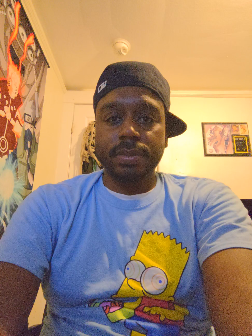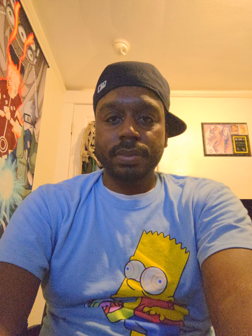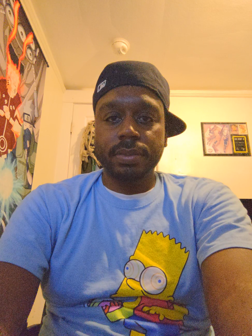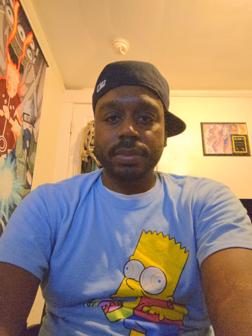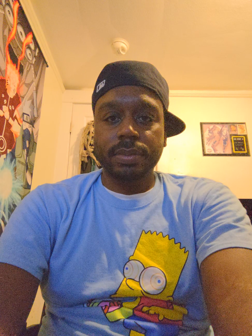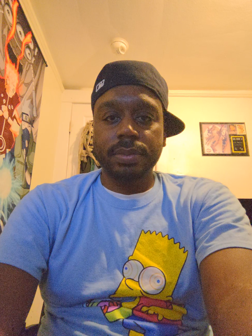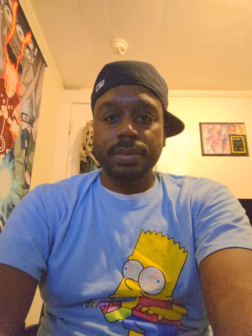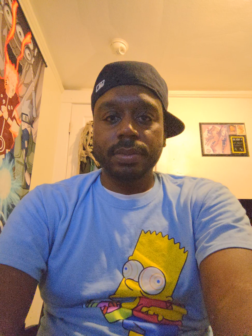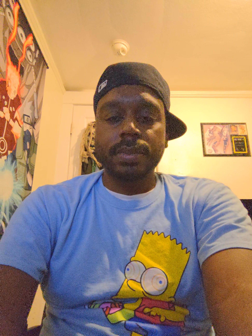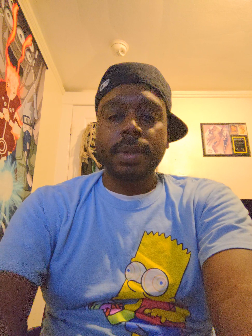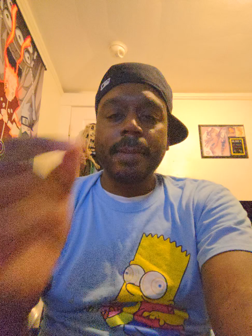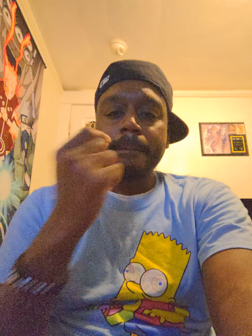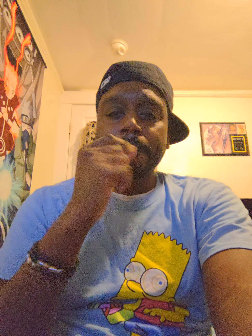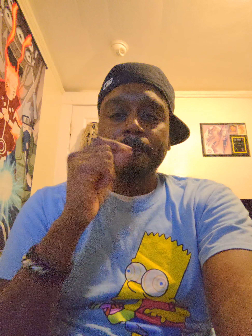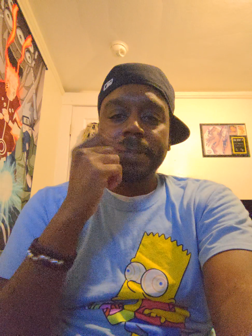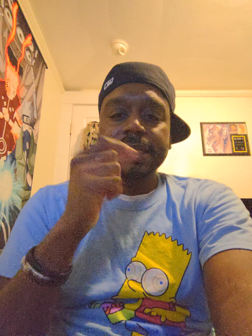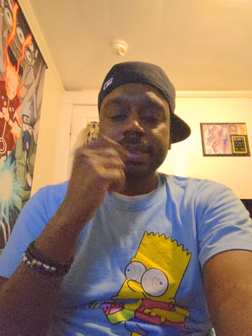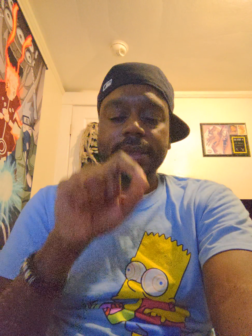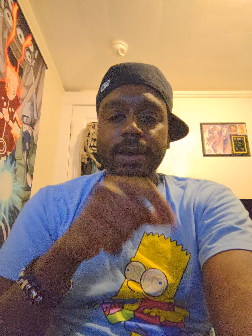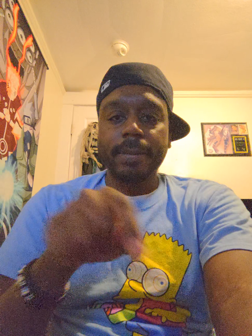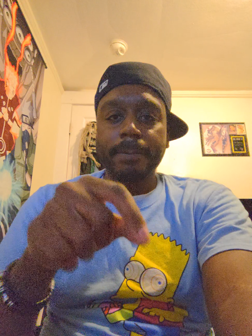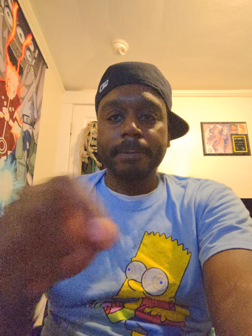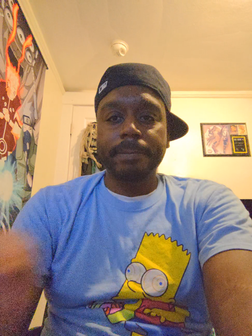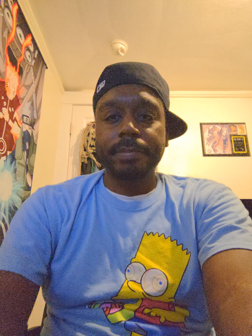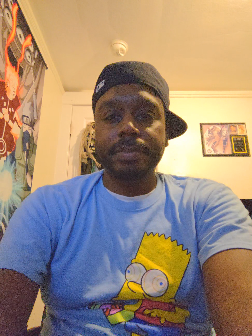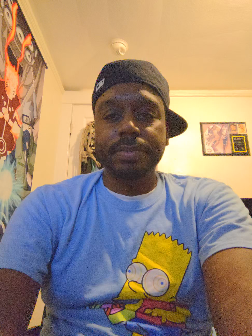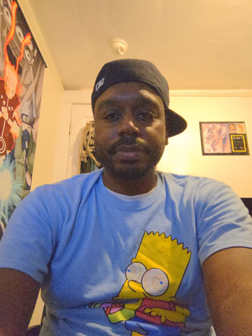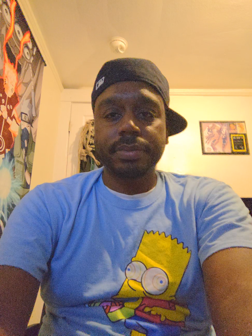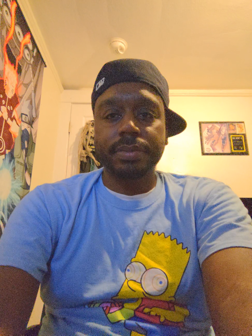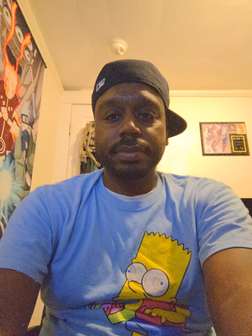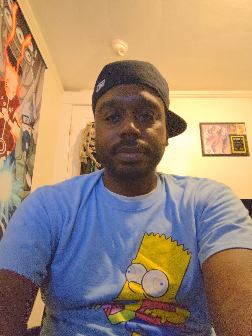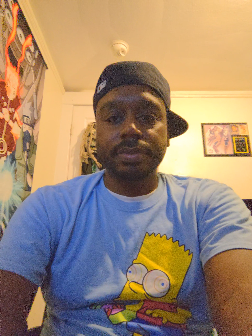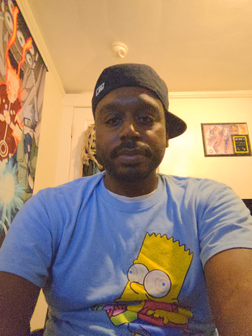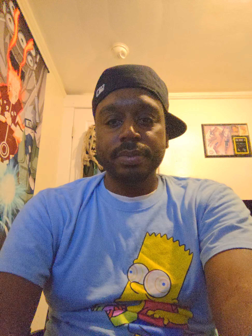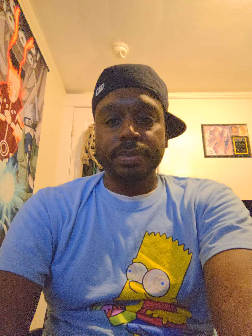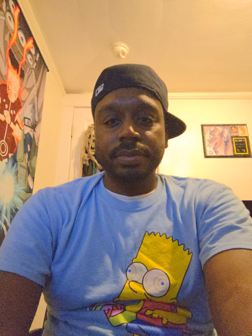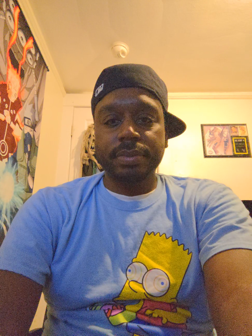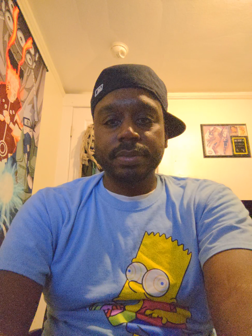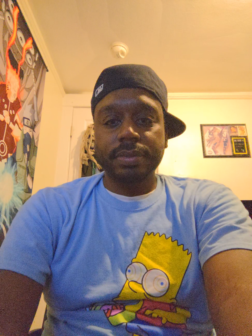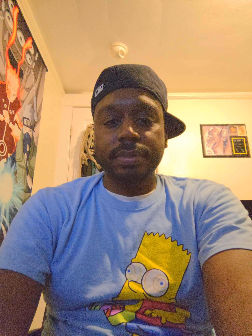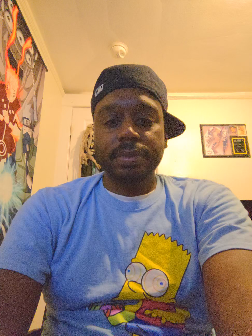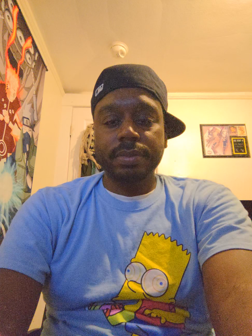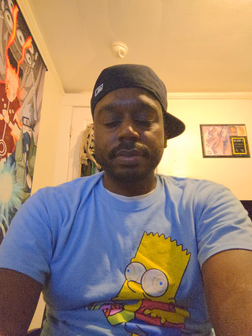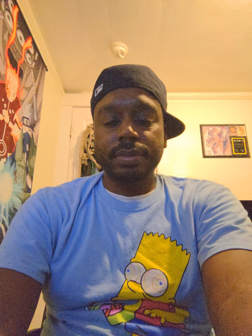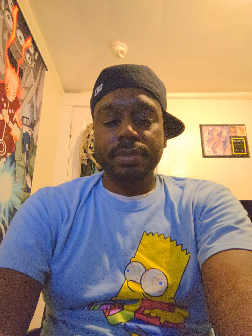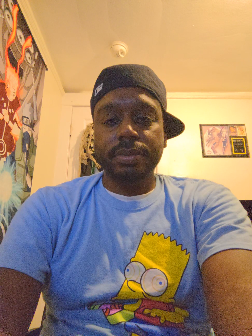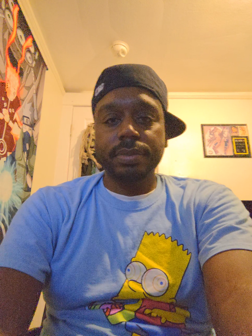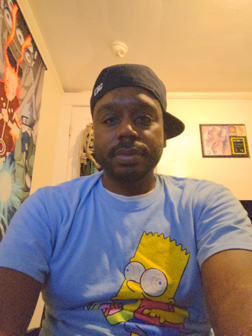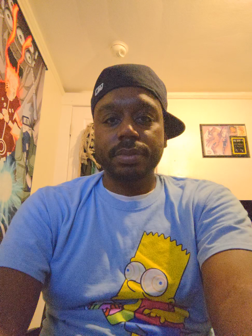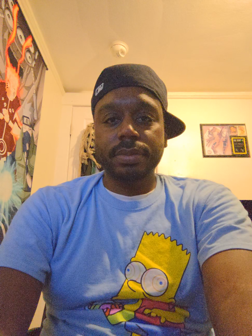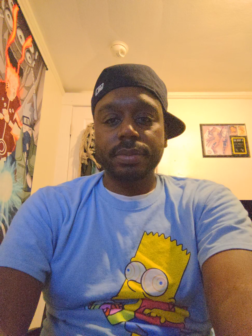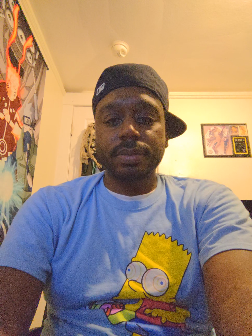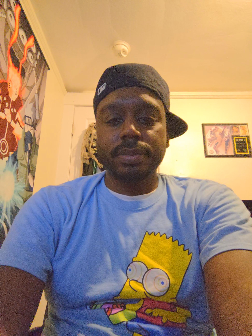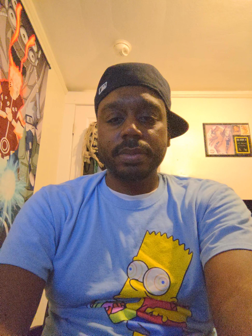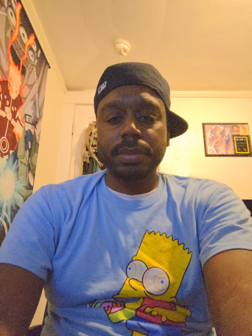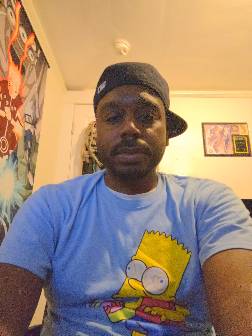pencil